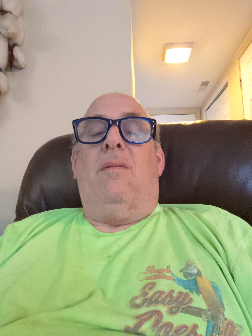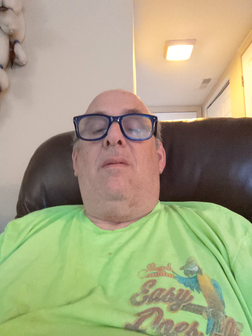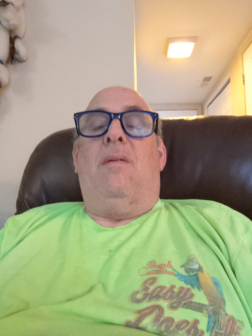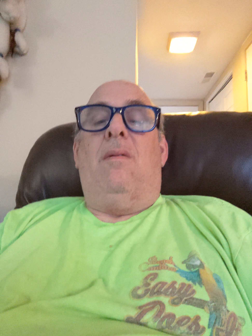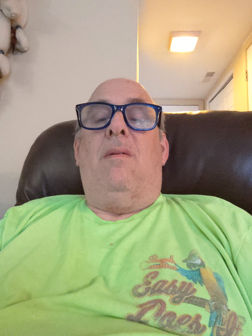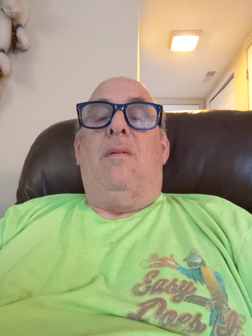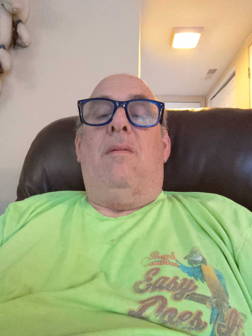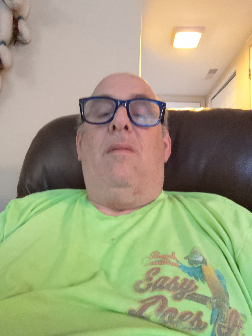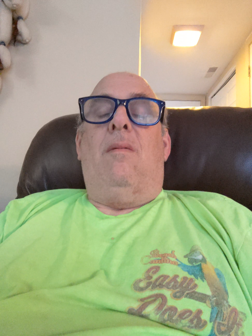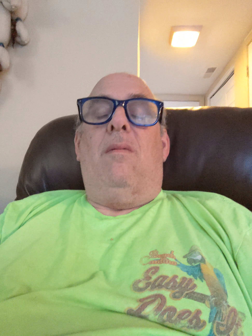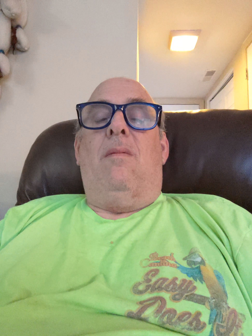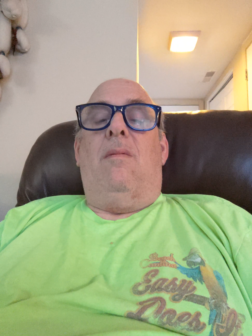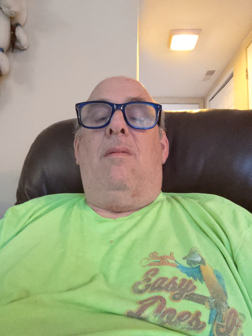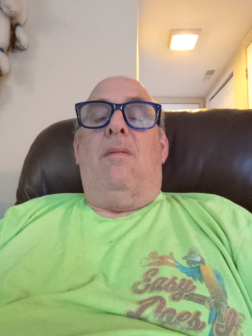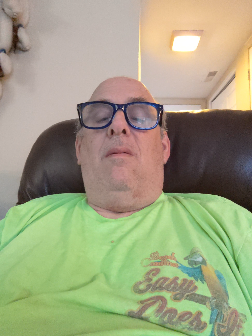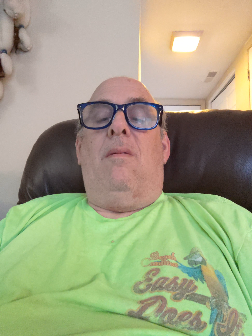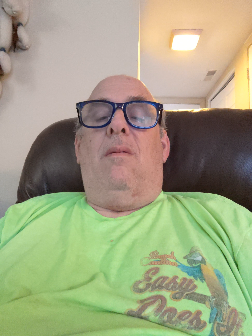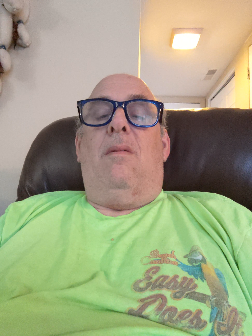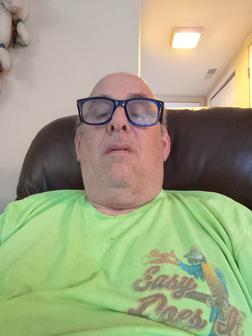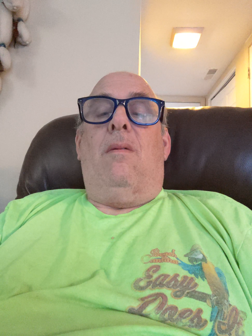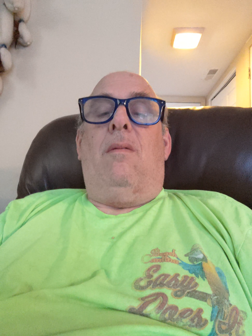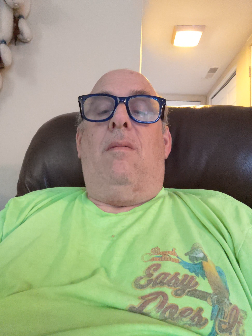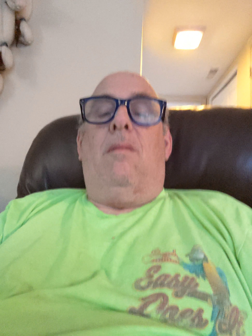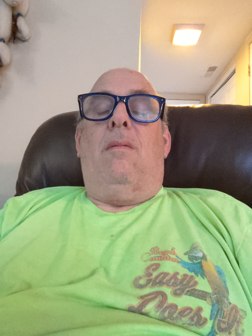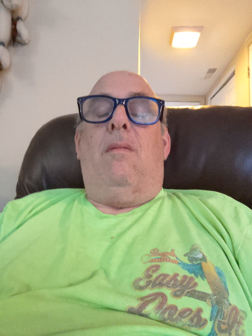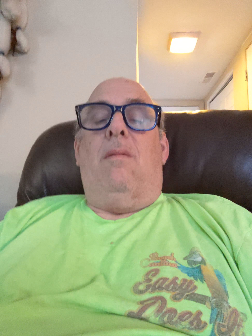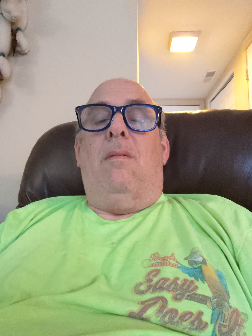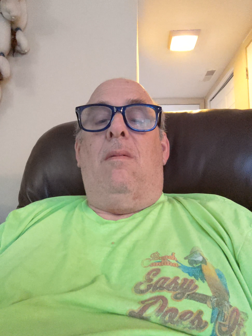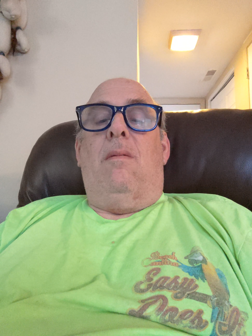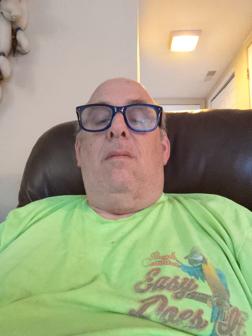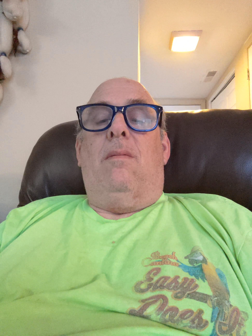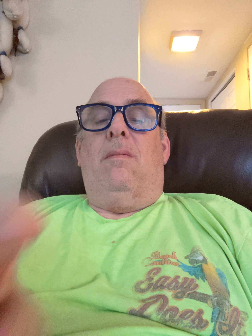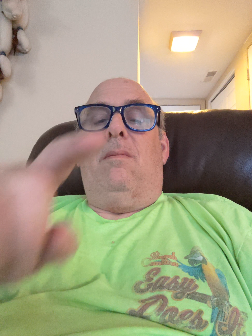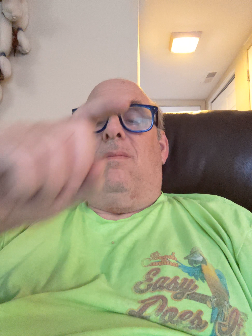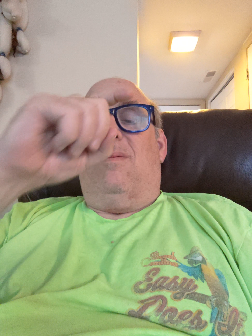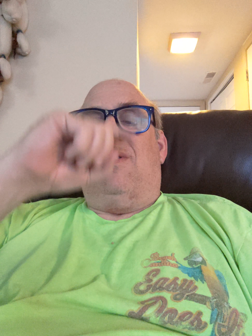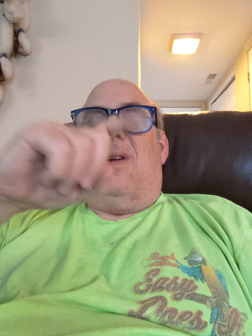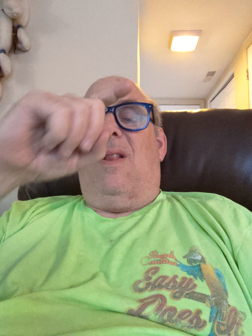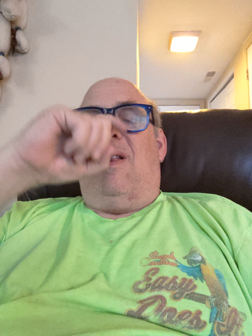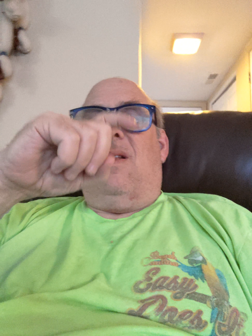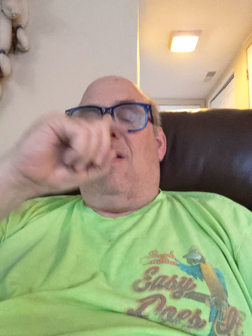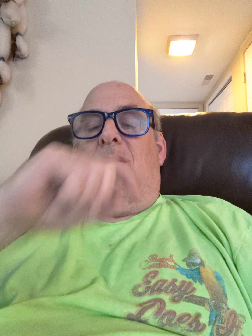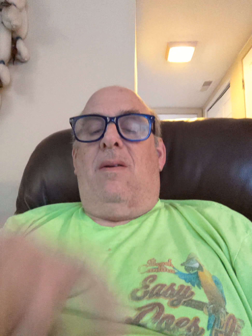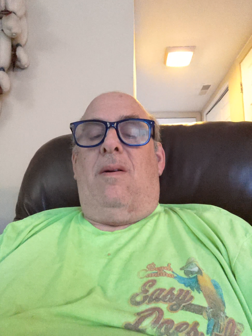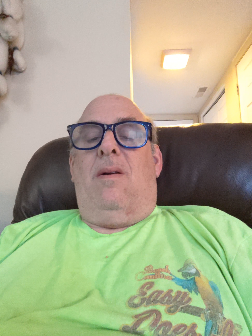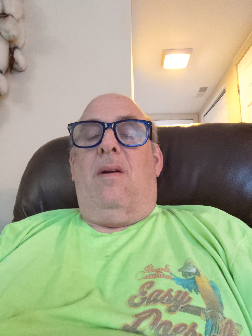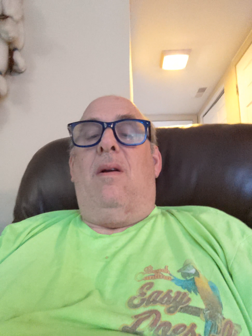doll